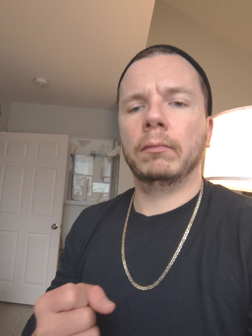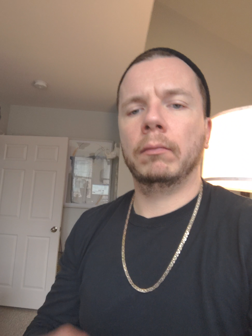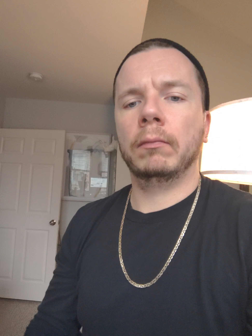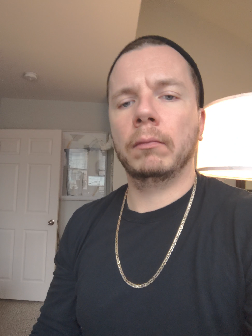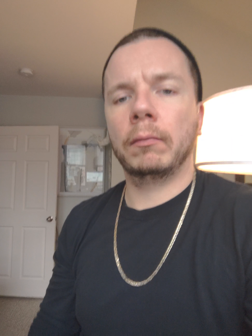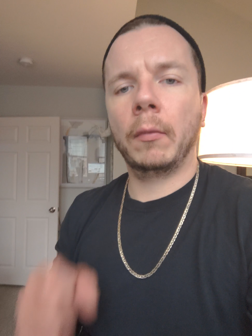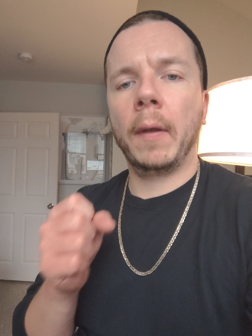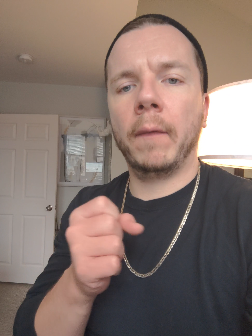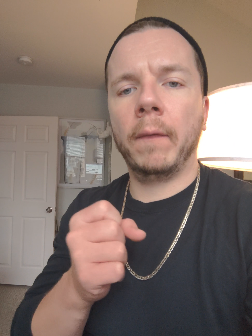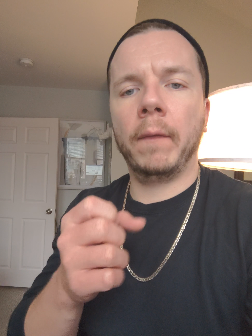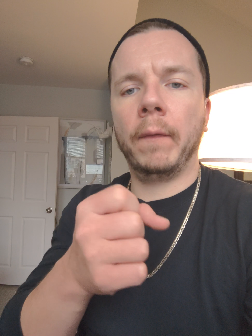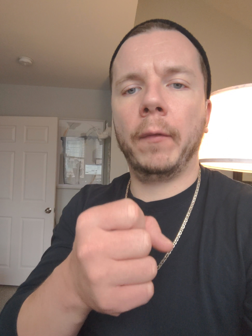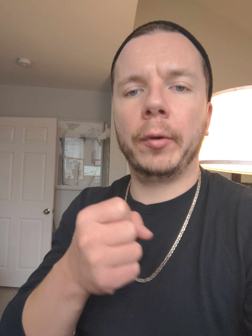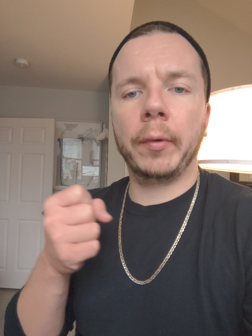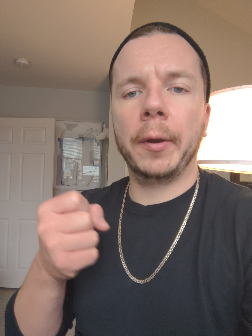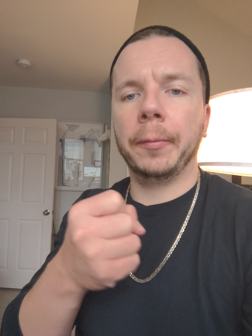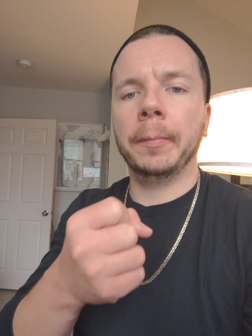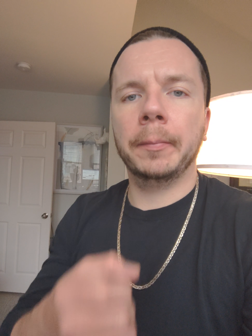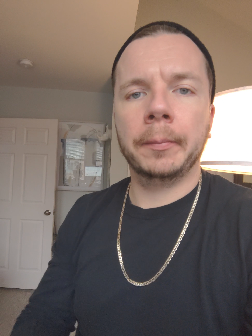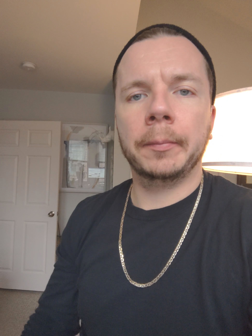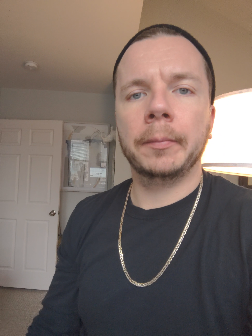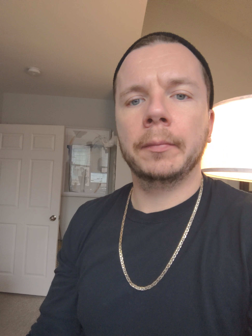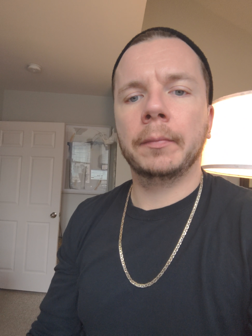refrigerator